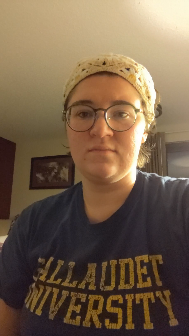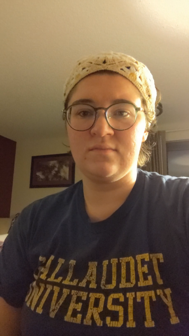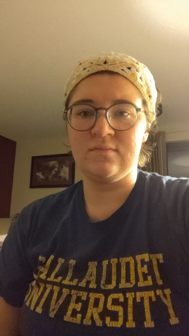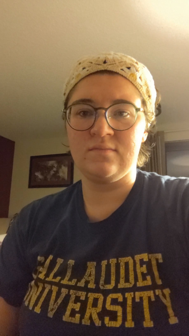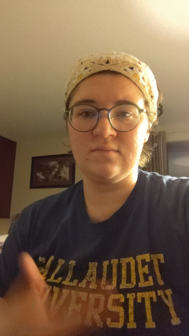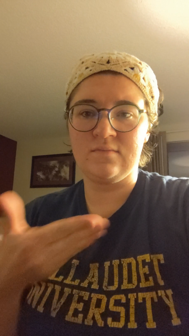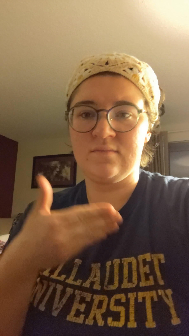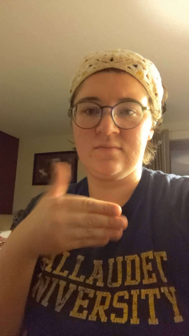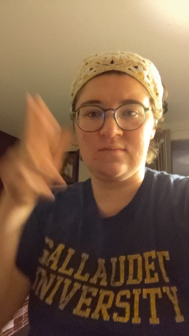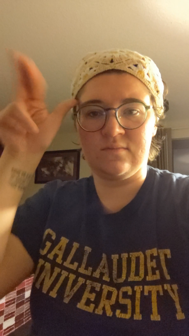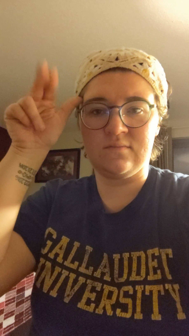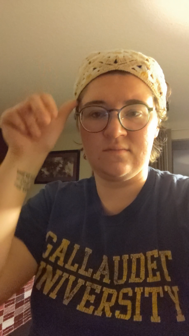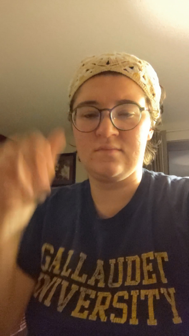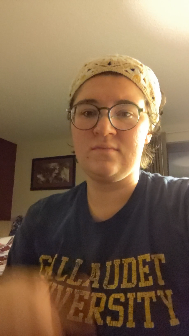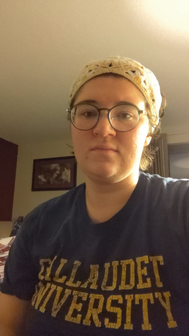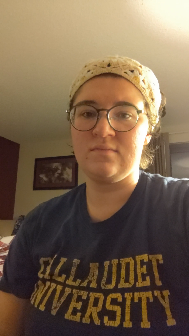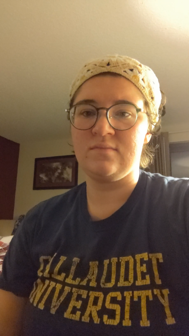pony